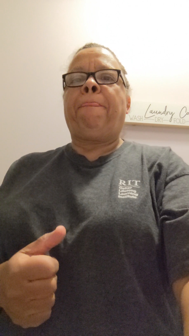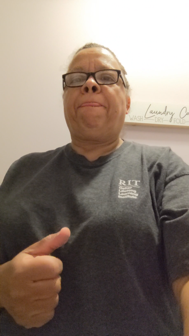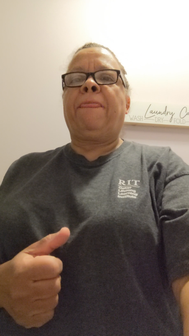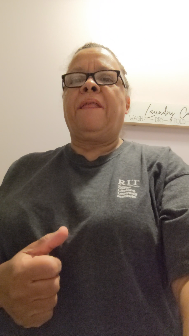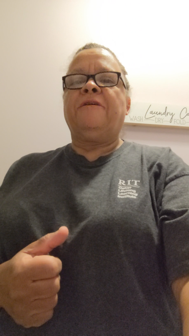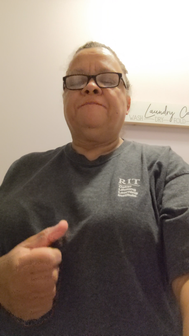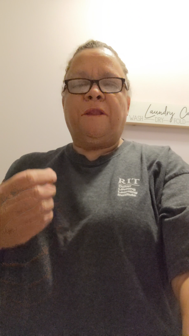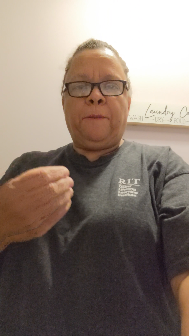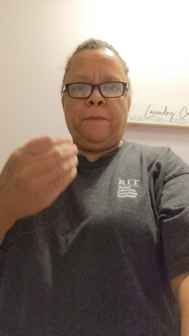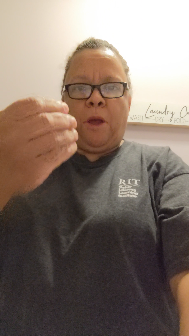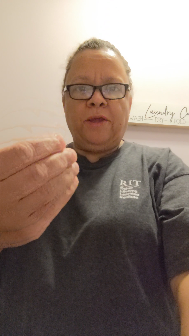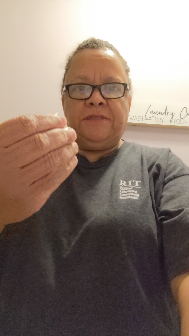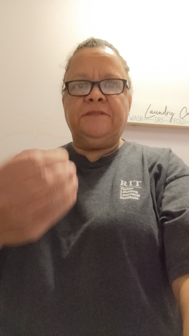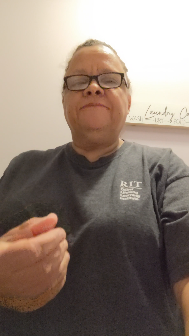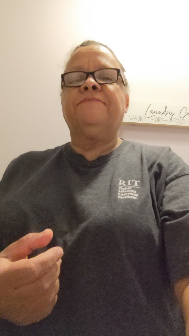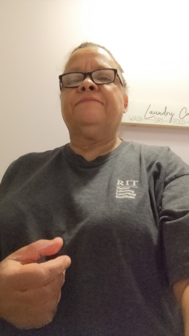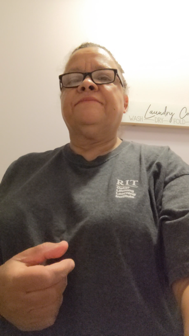buy